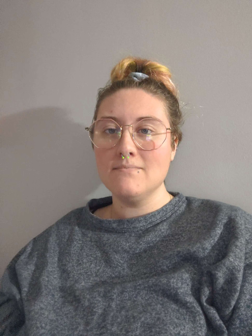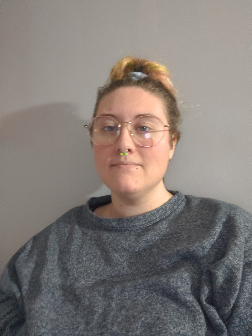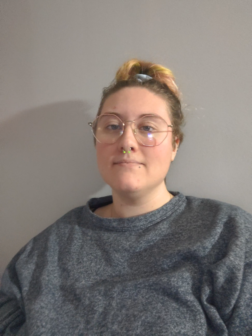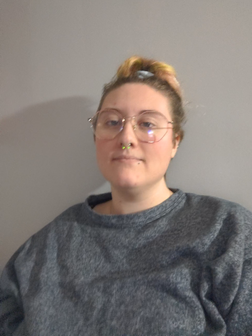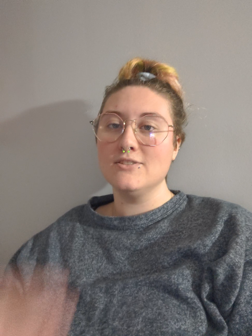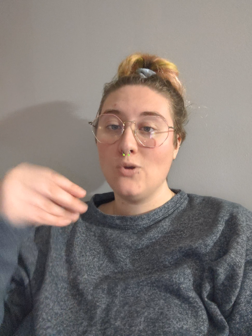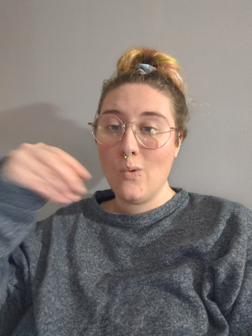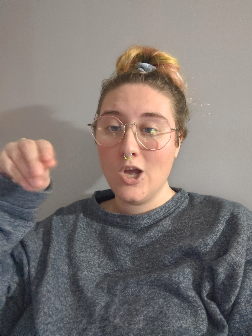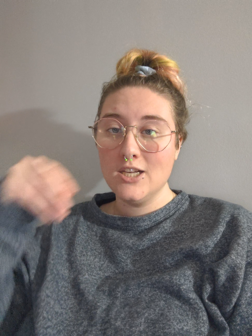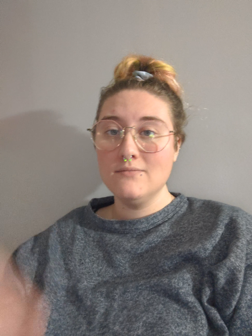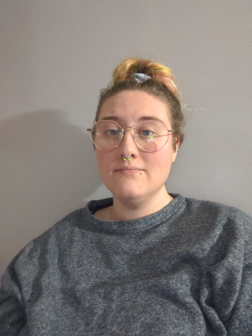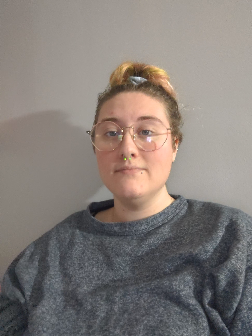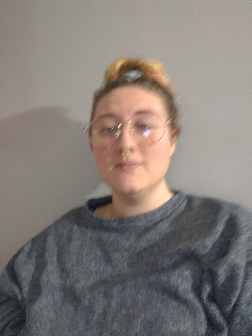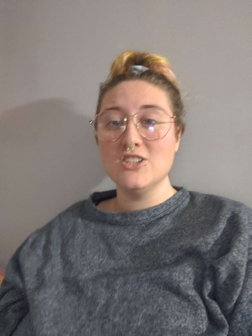store